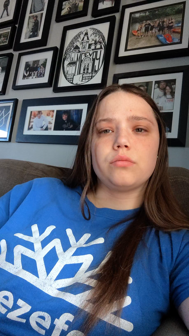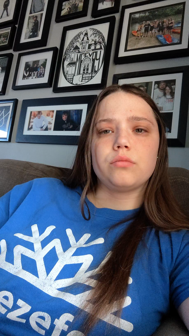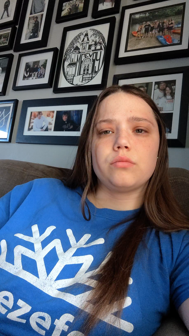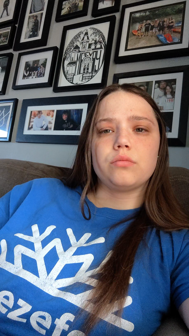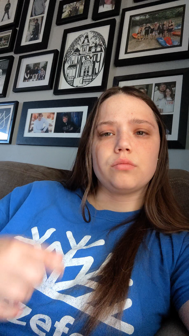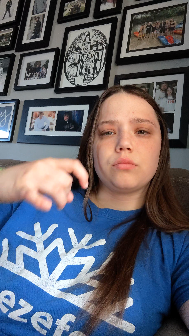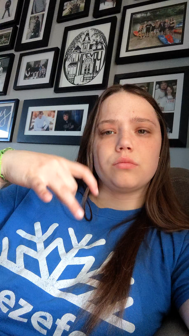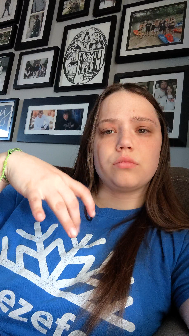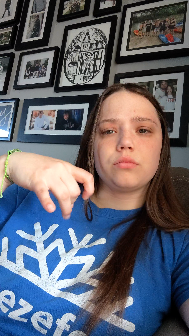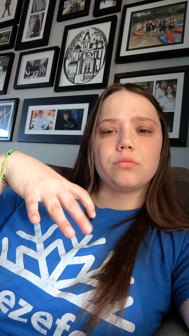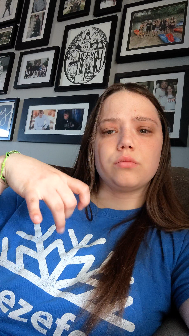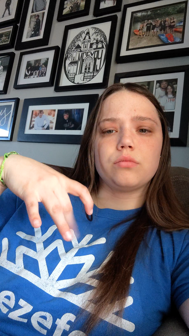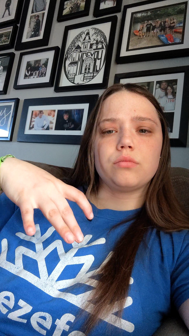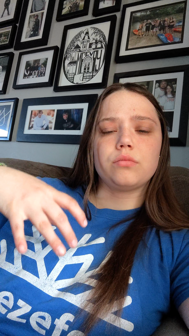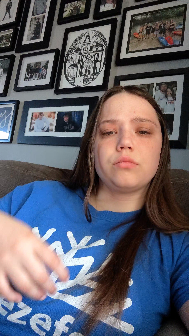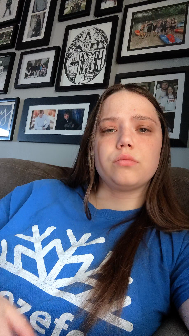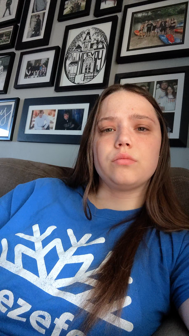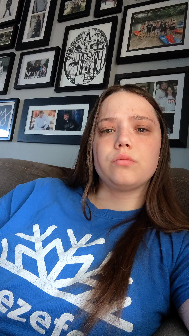pumpkin